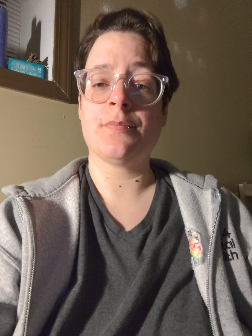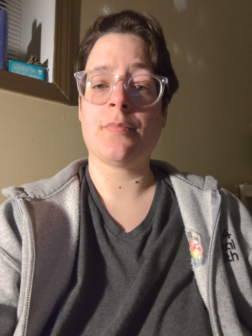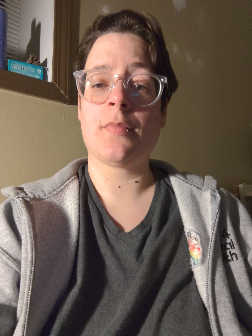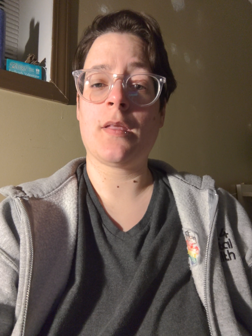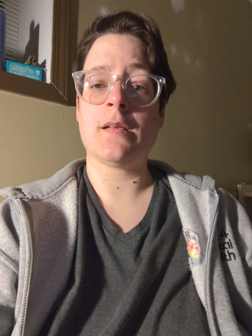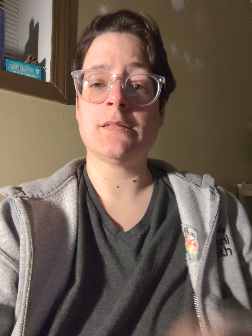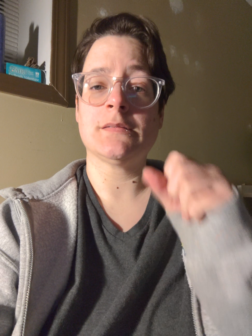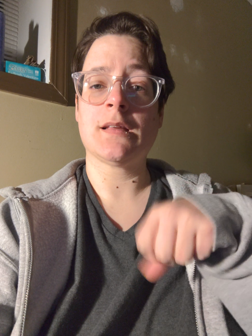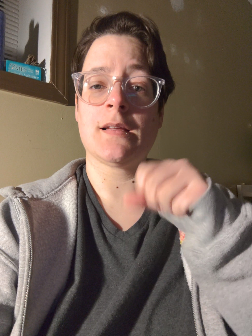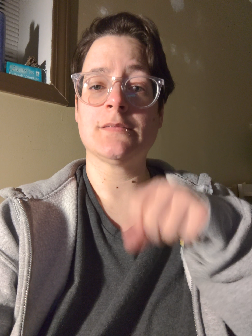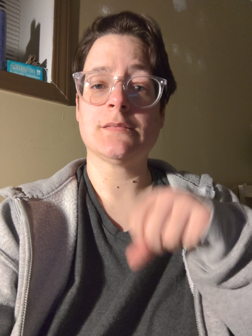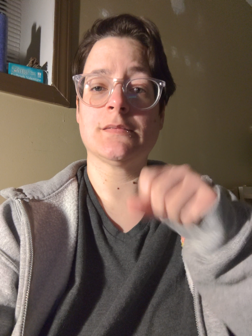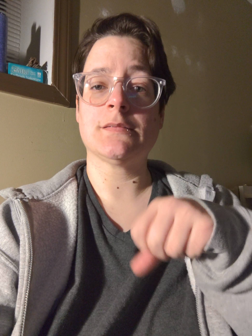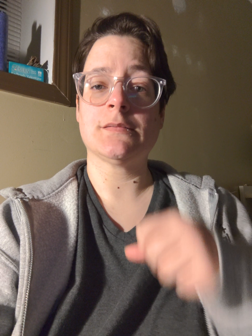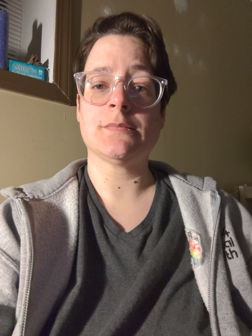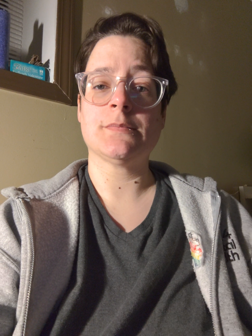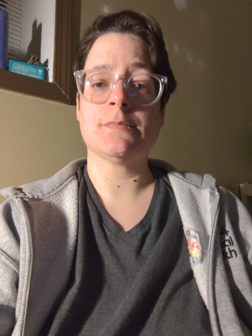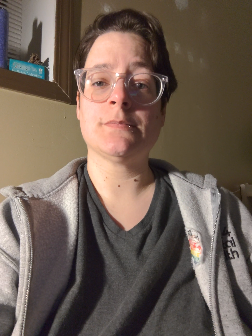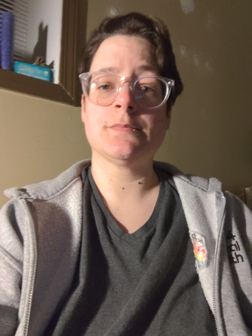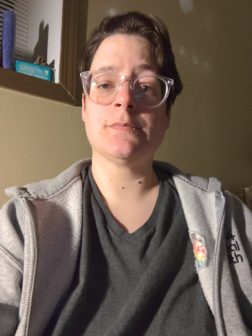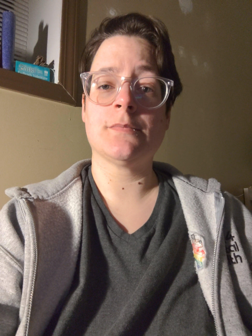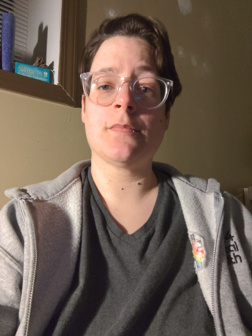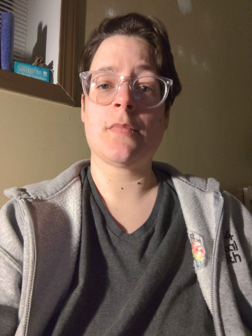yes